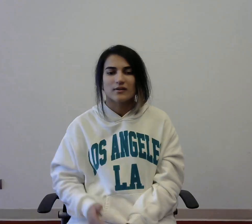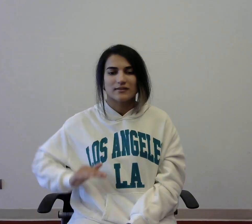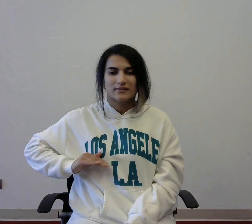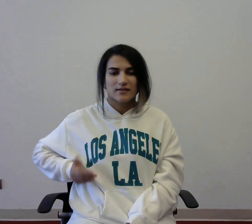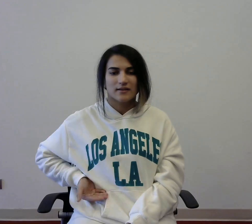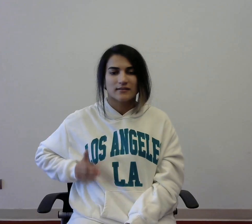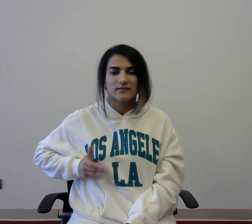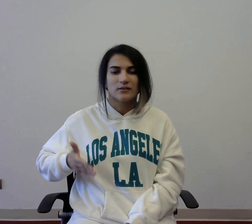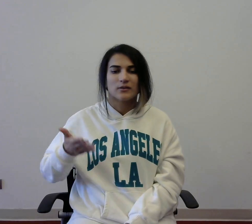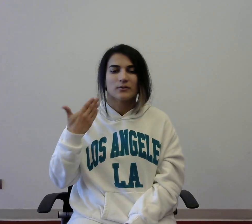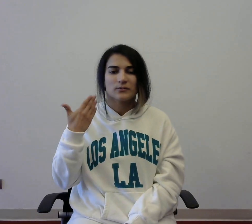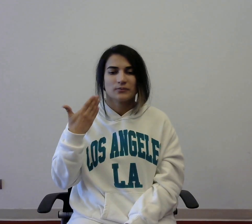bağ